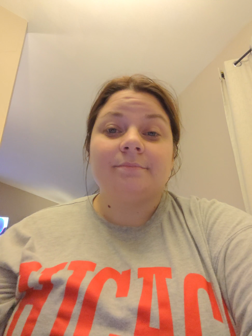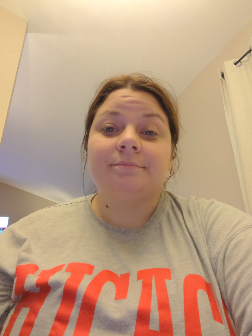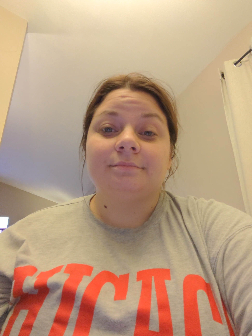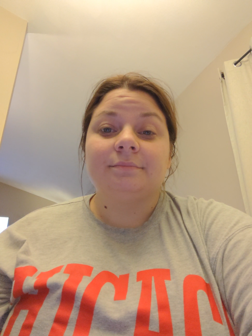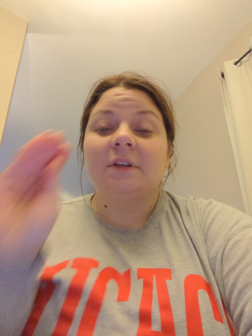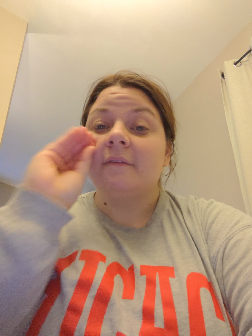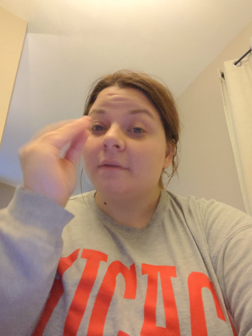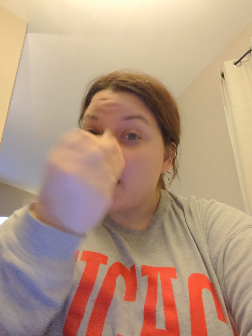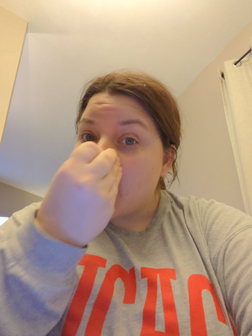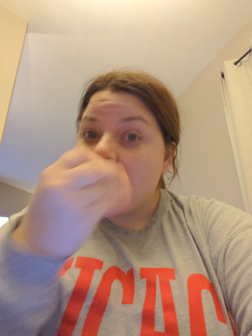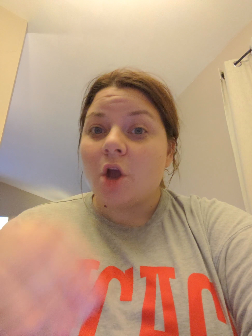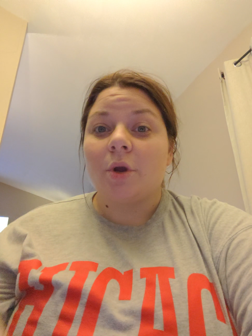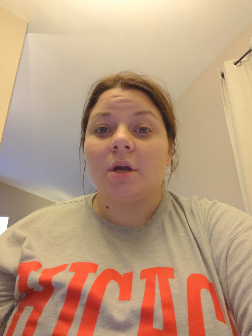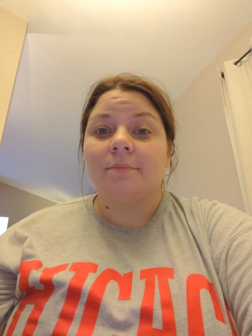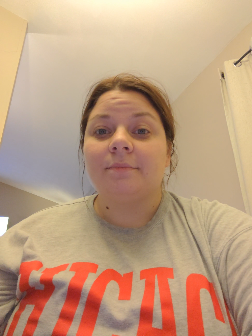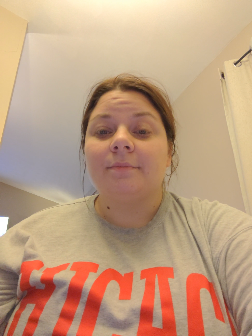flower